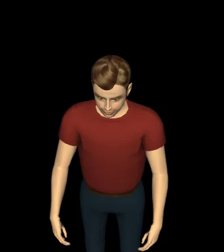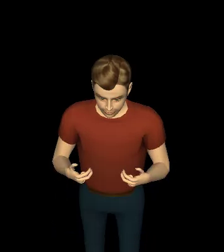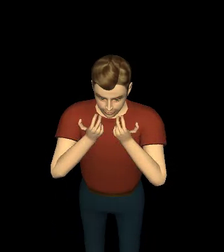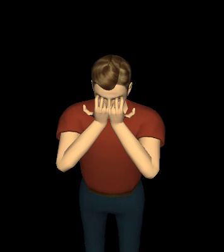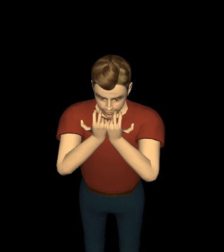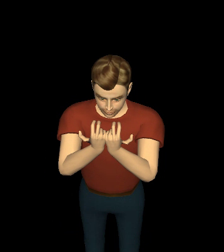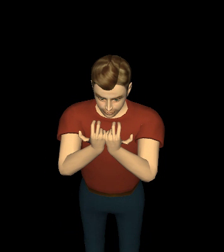معجب